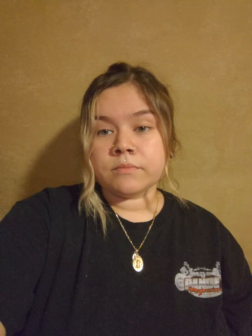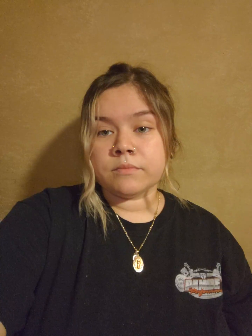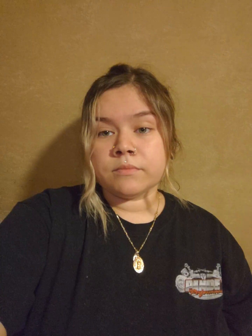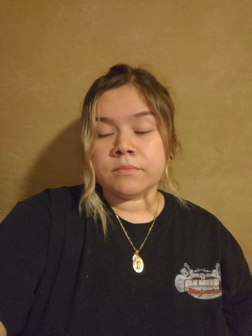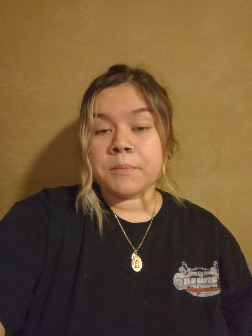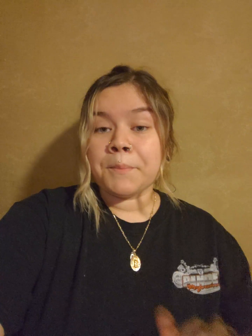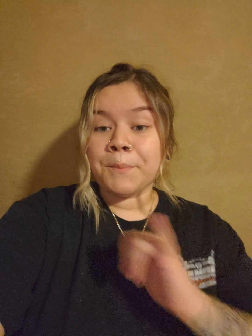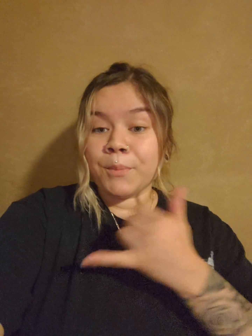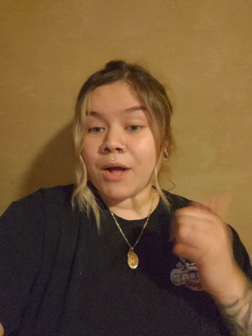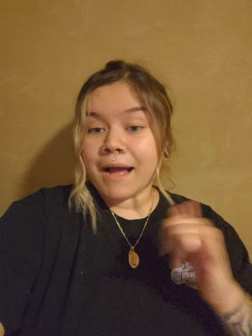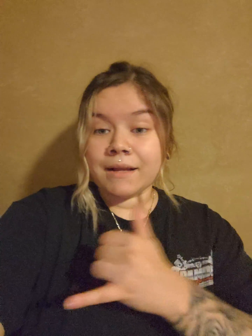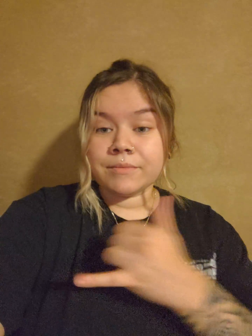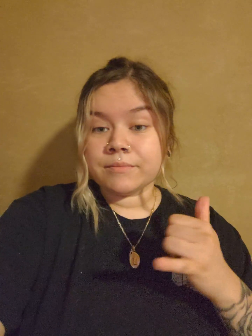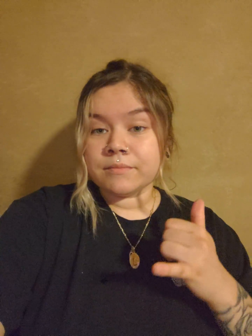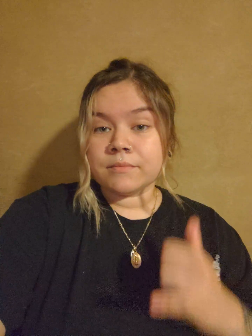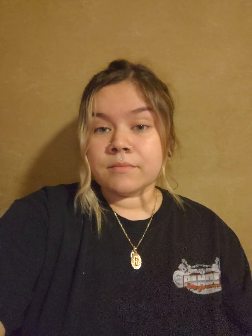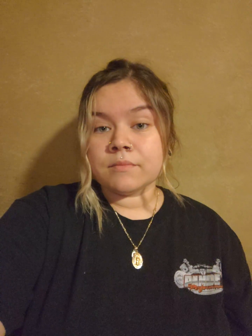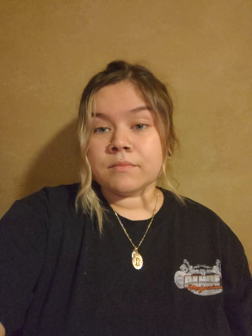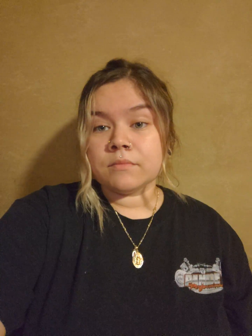play